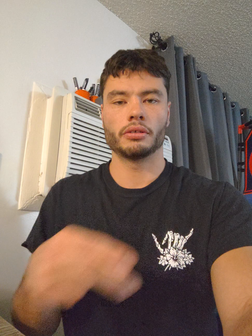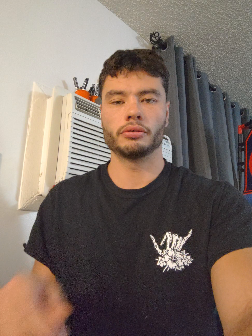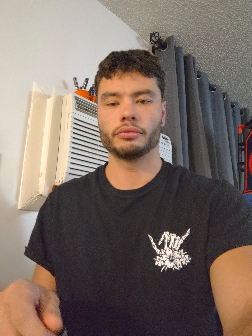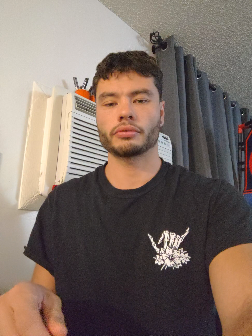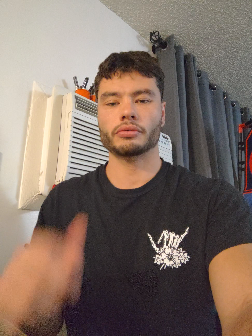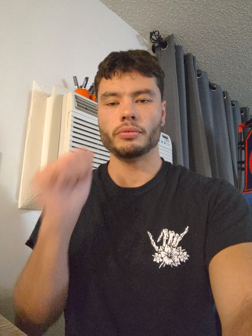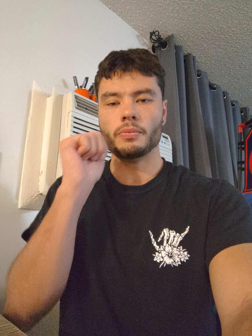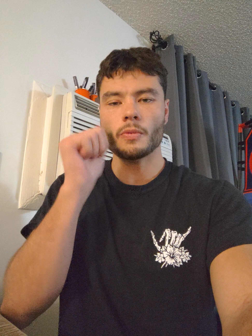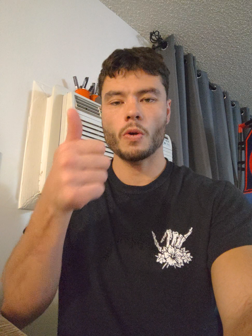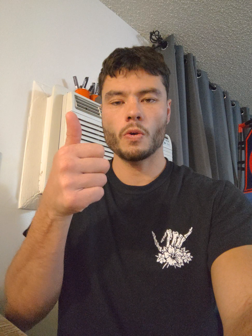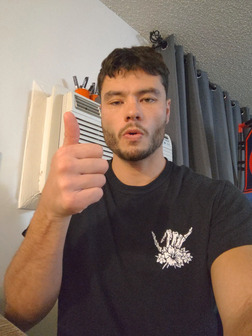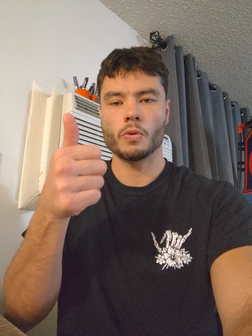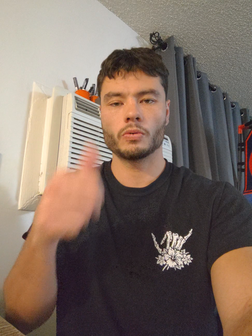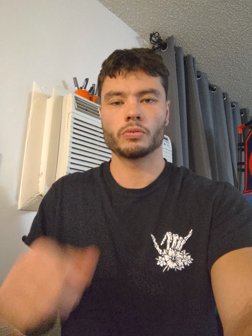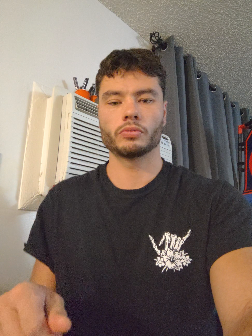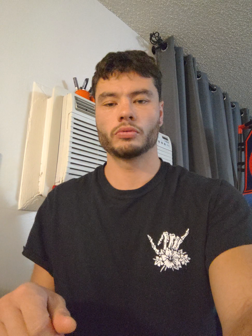tomorrow